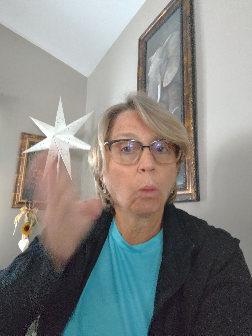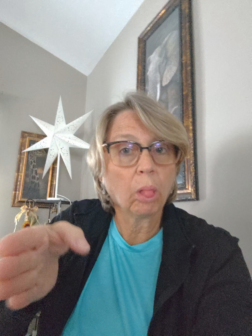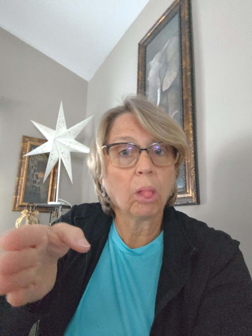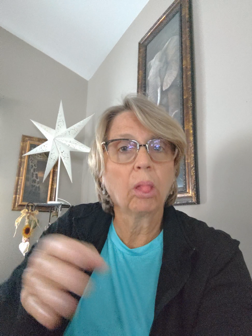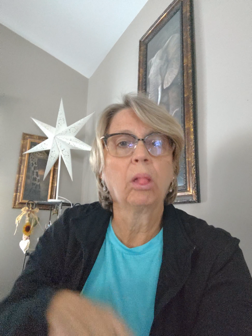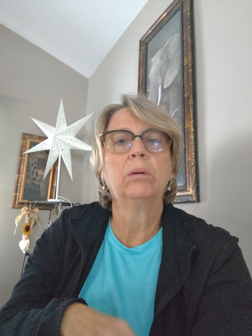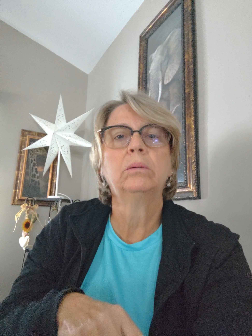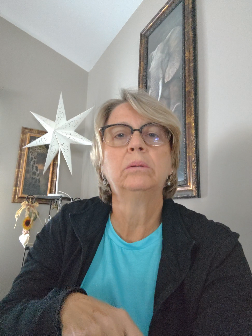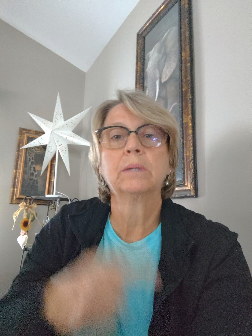will